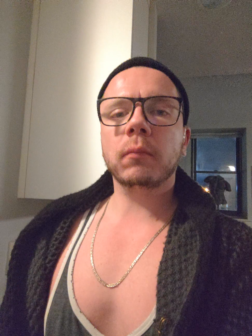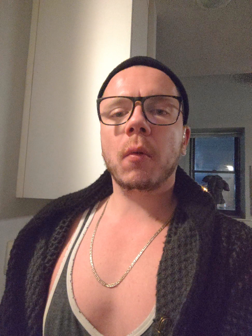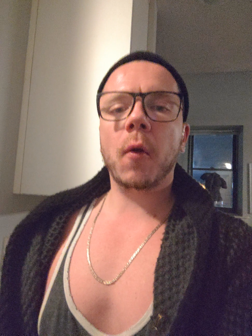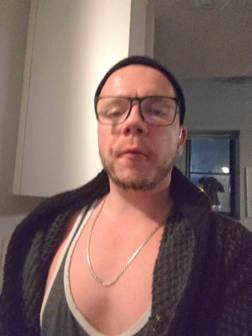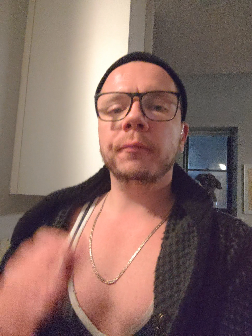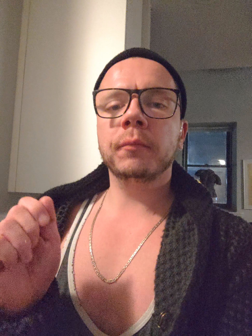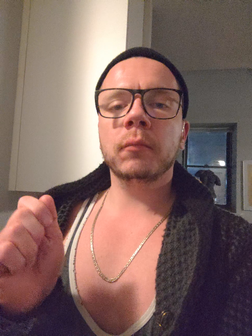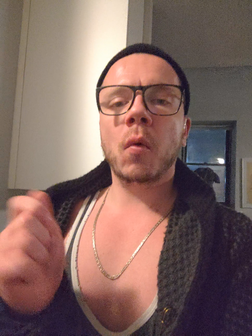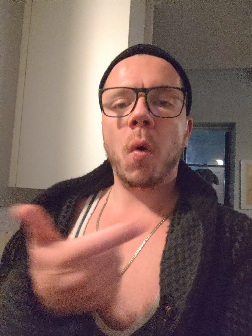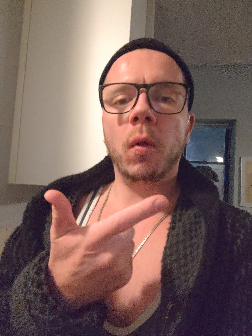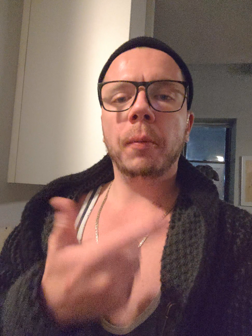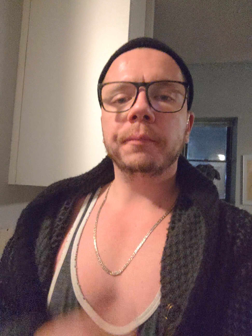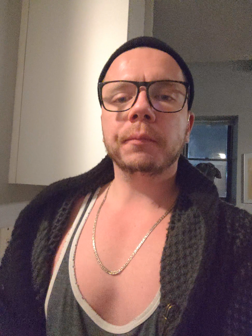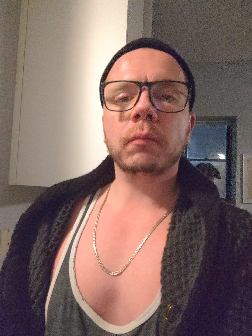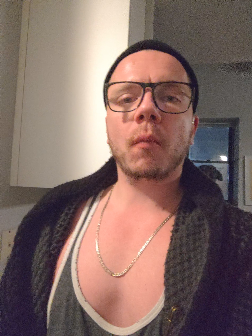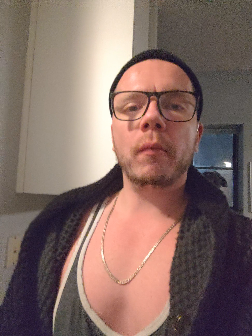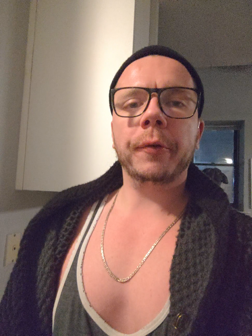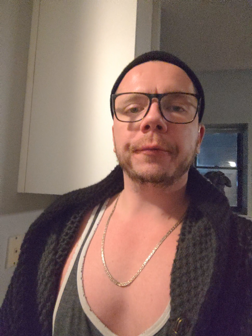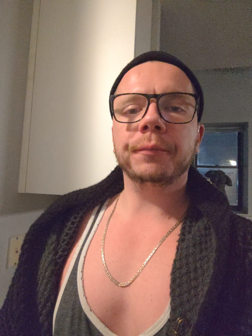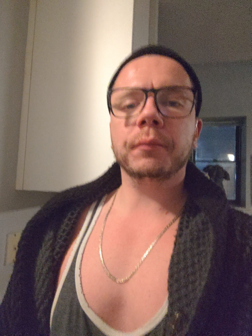all